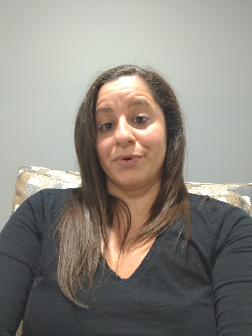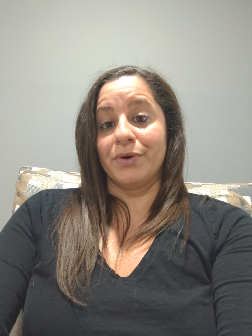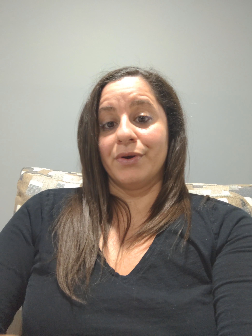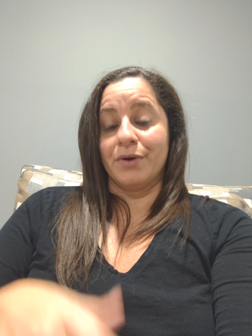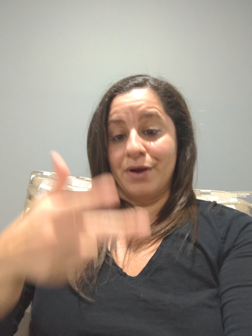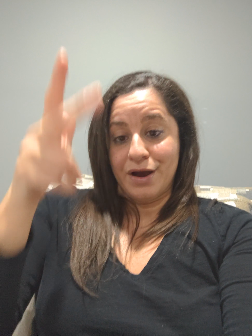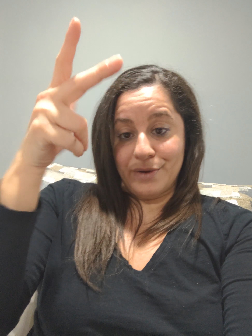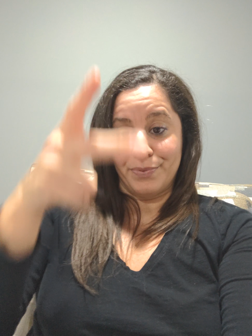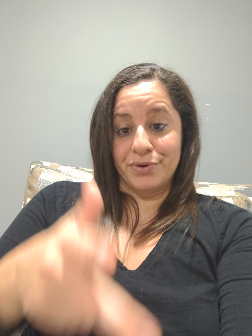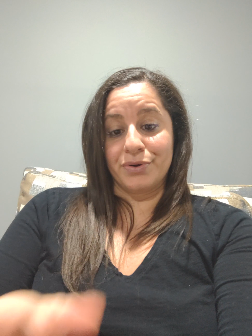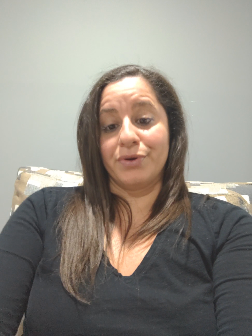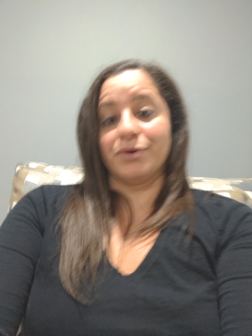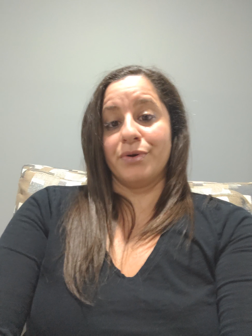helicopter